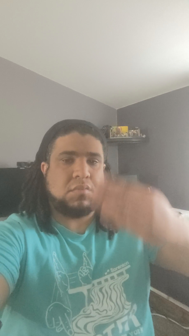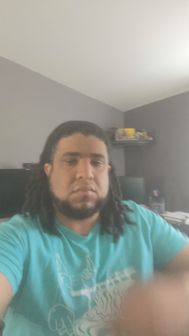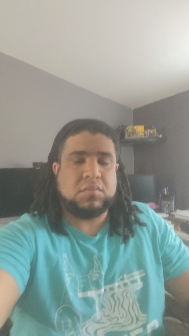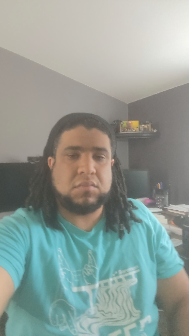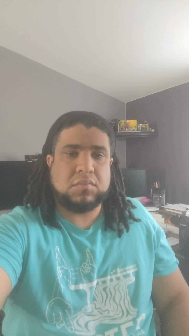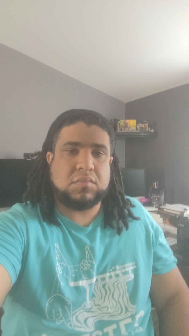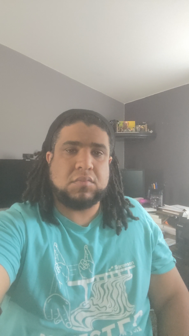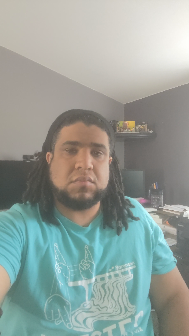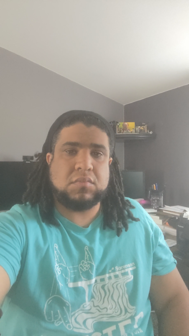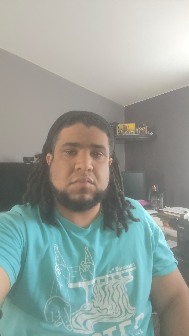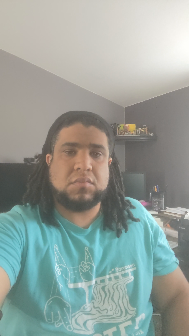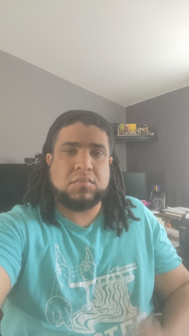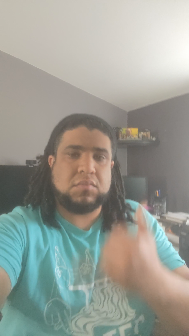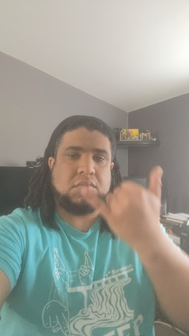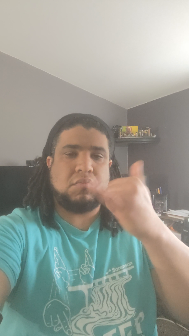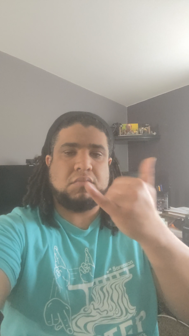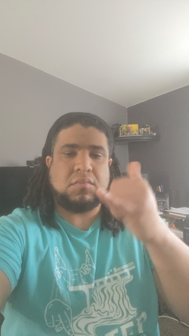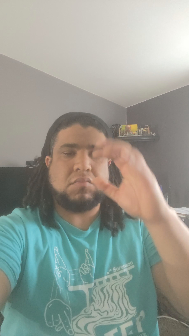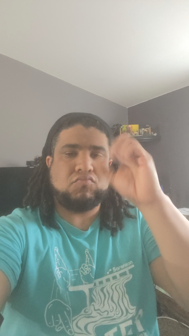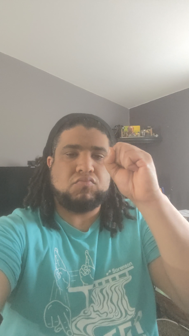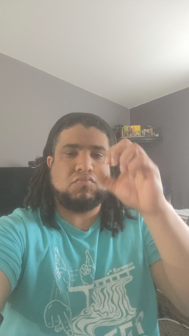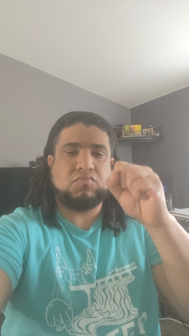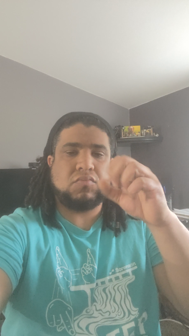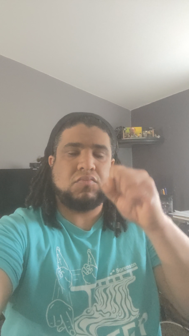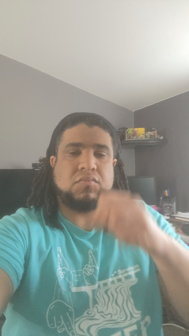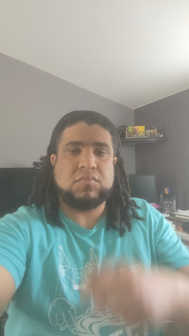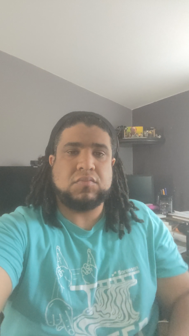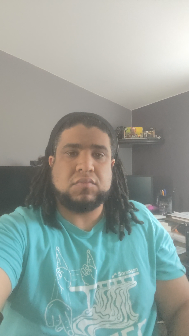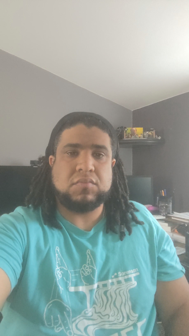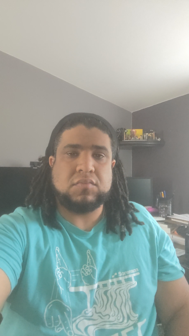play dough